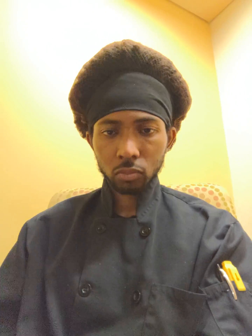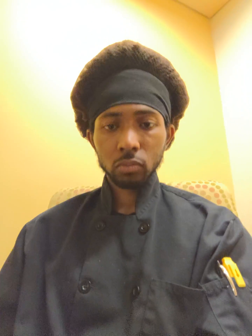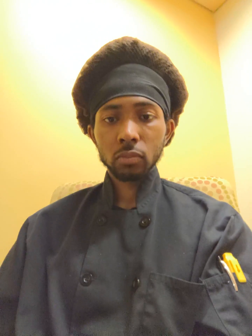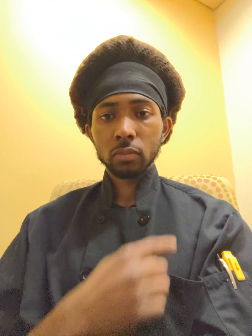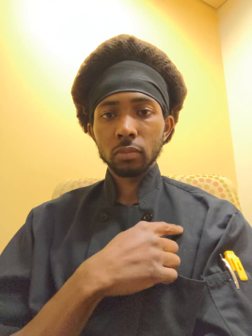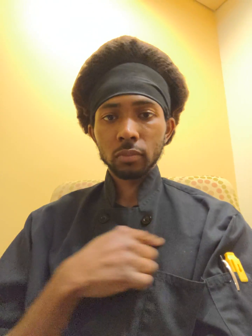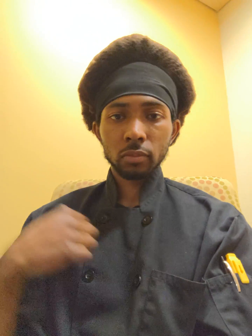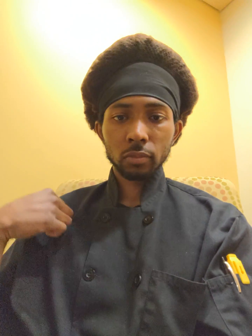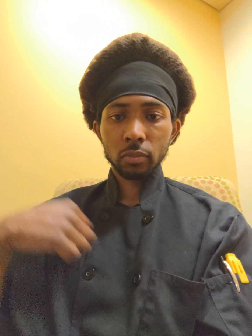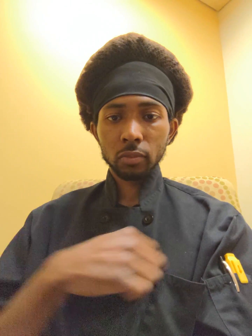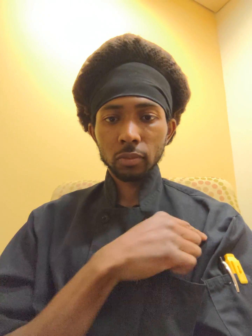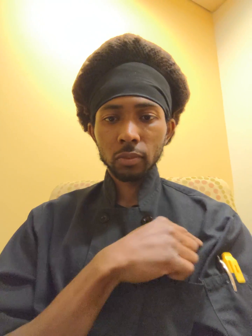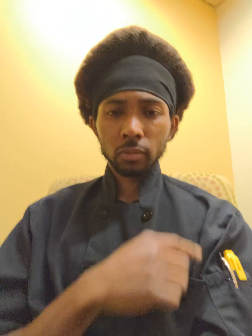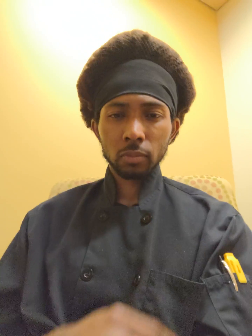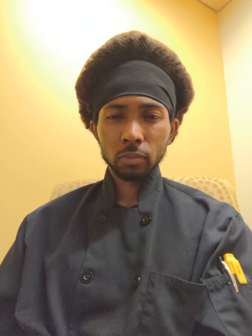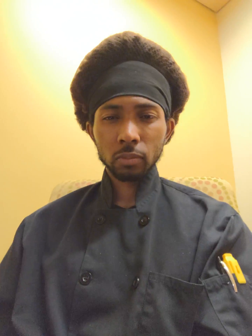bib